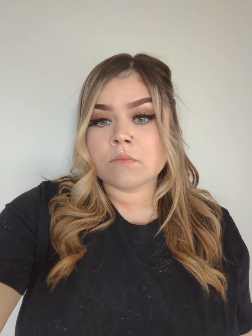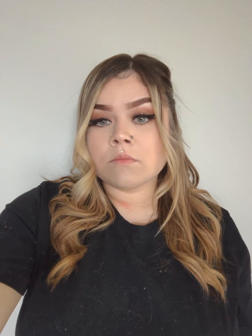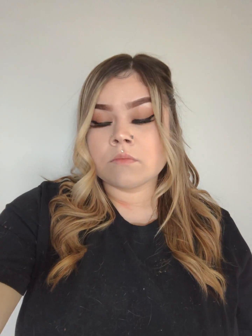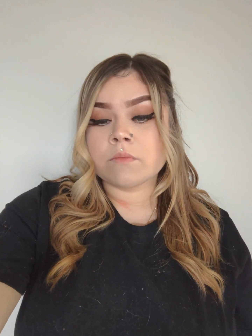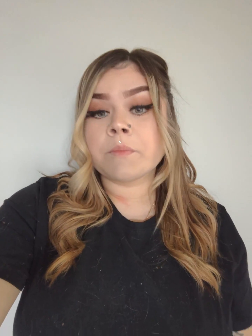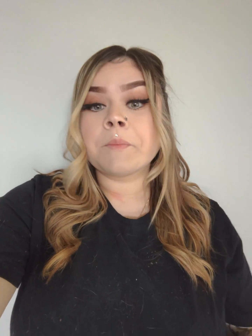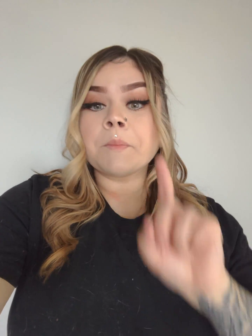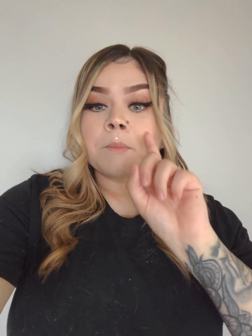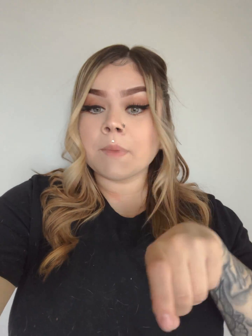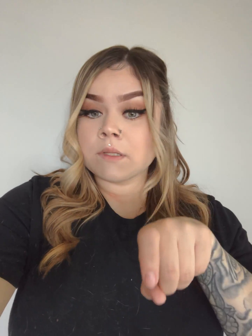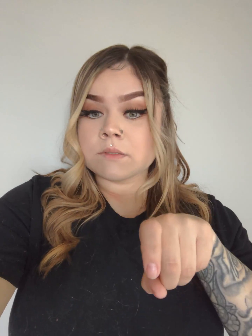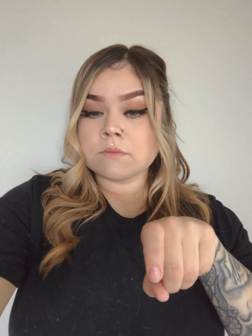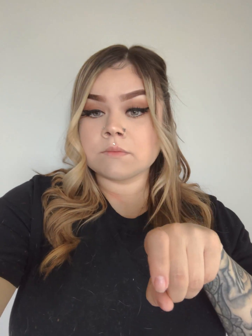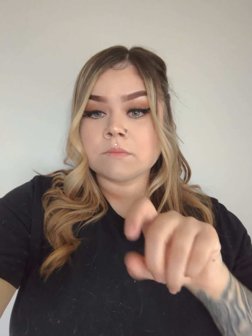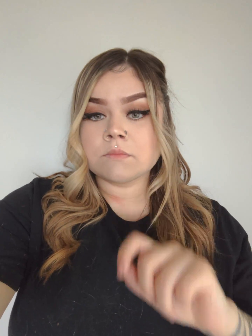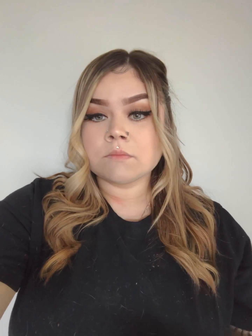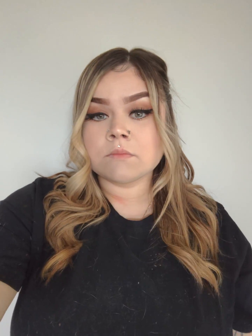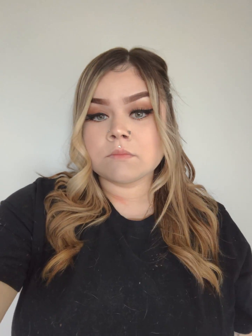must